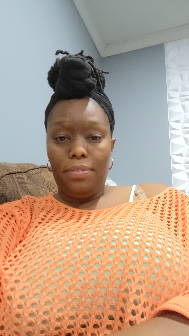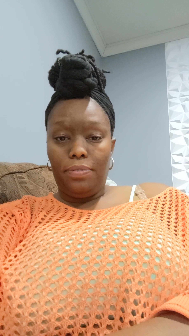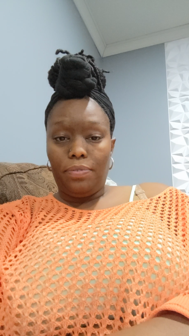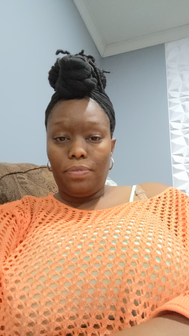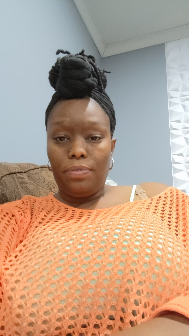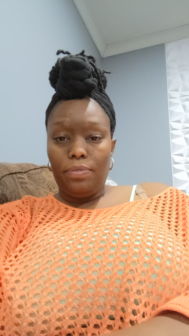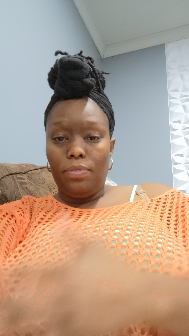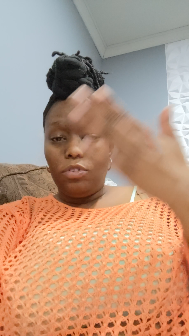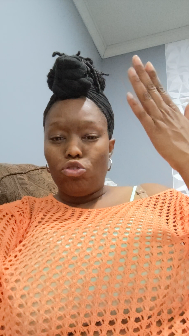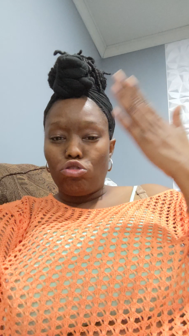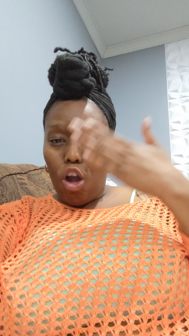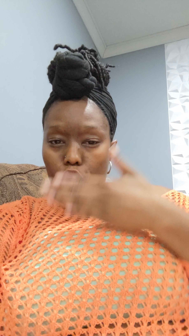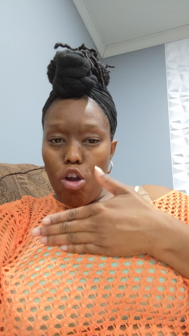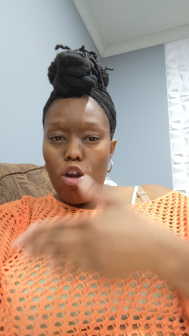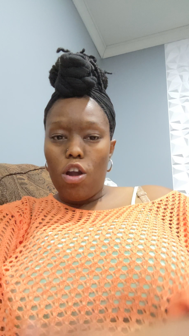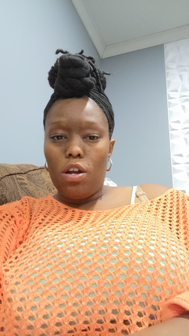dark